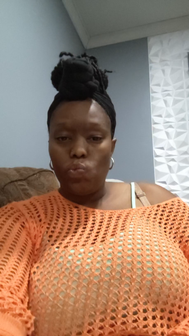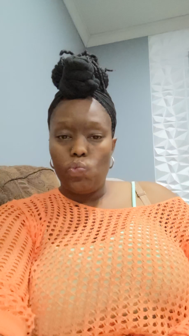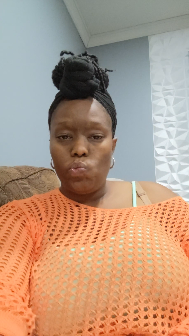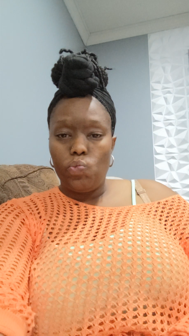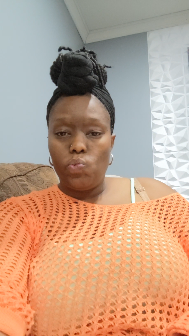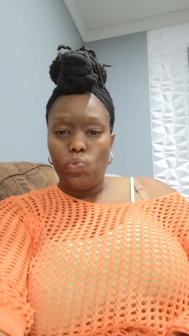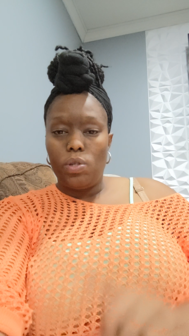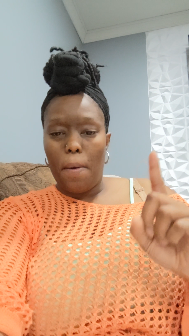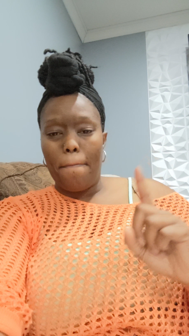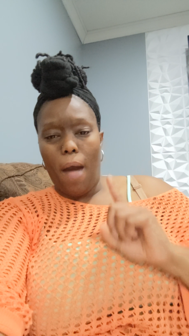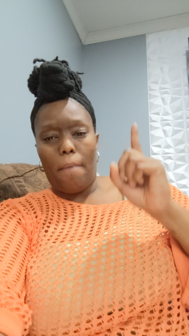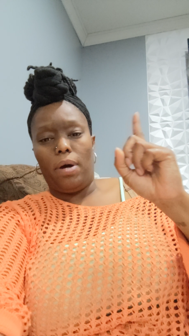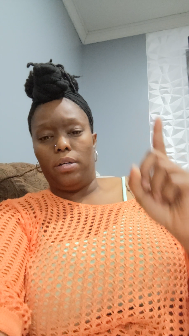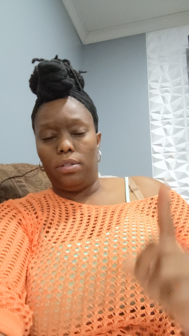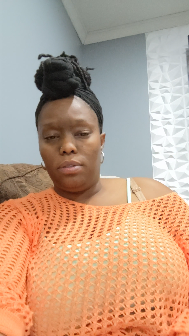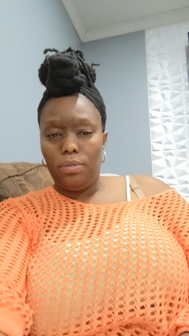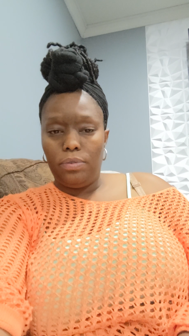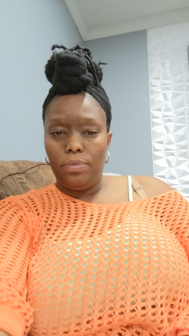bump